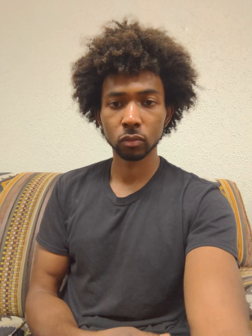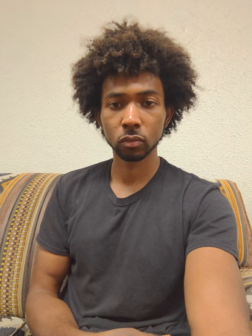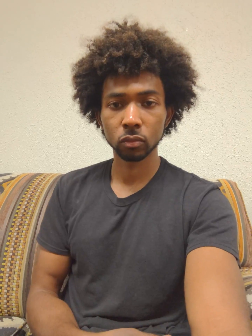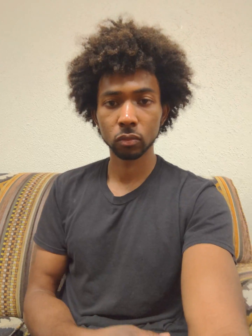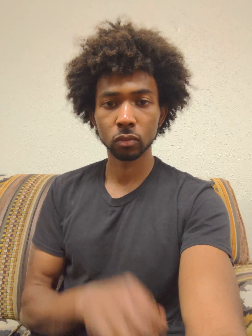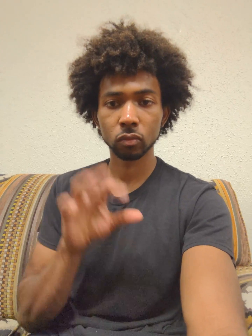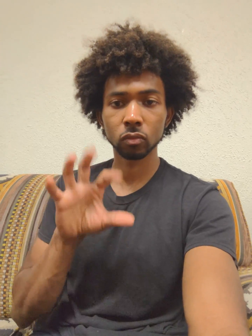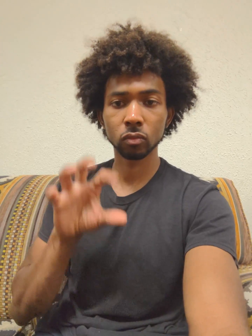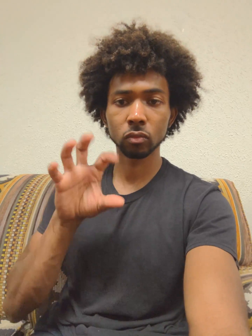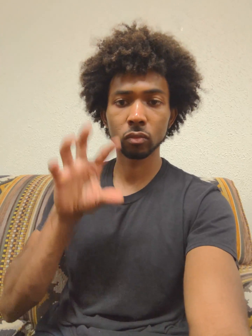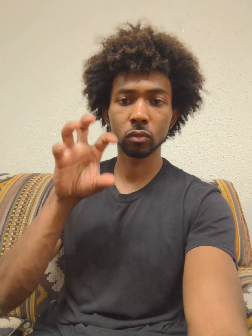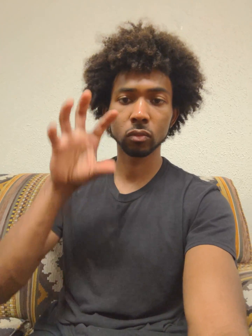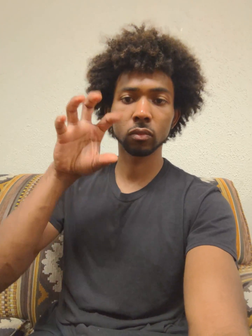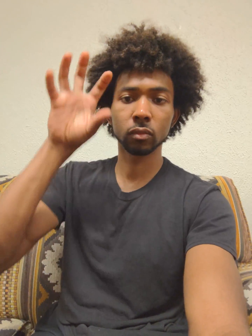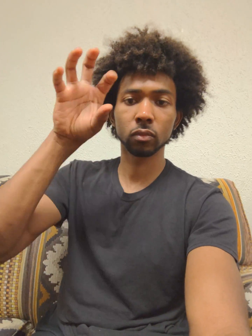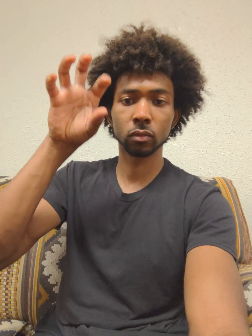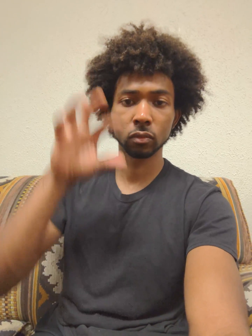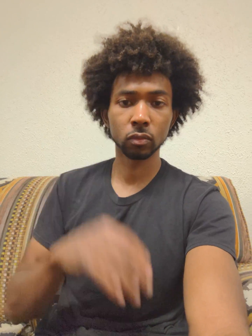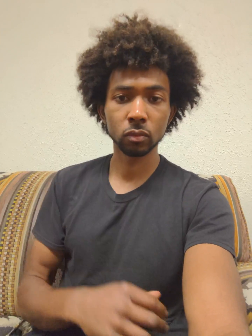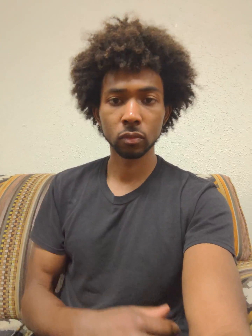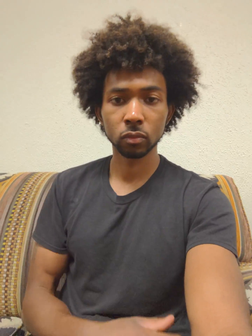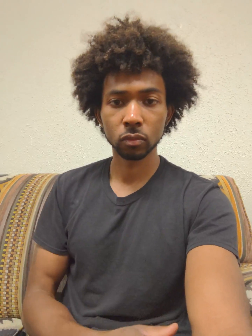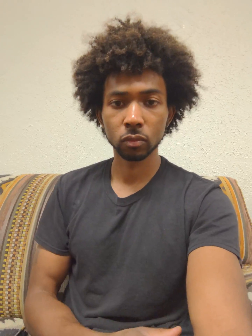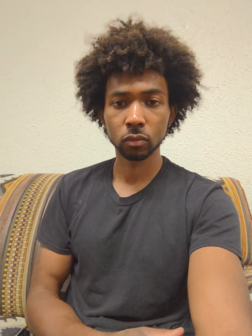climb